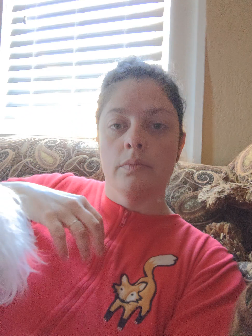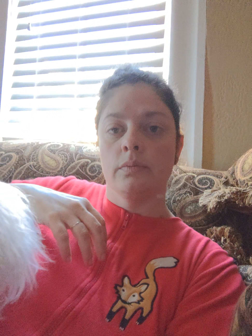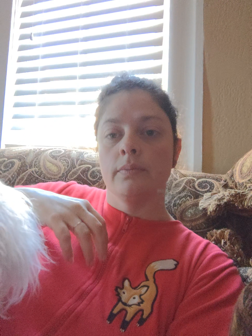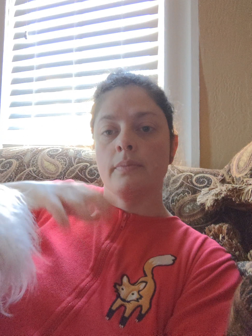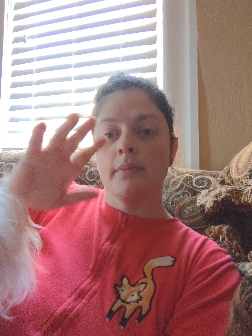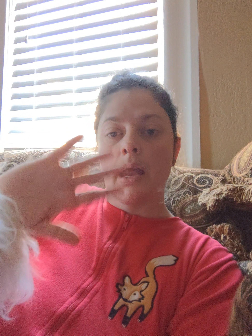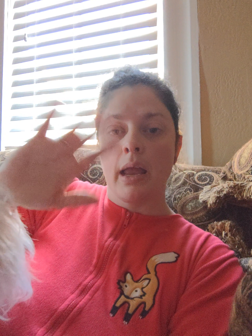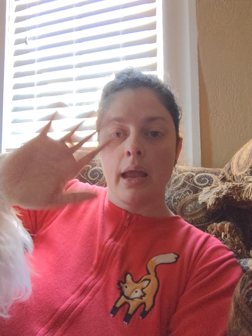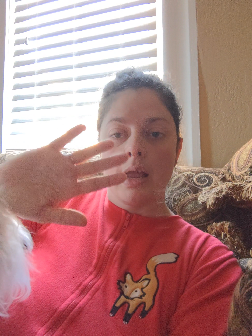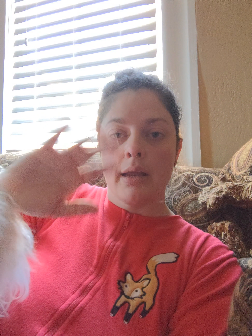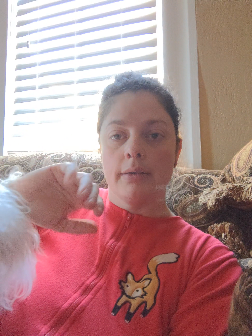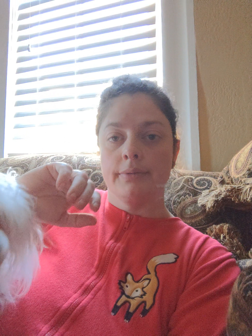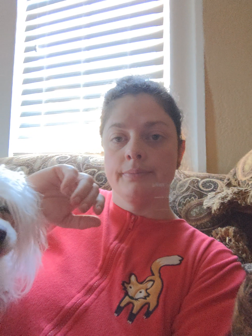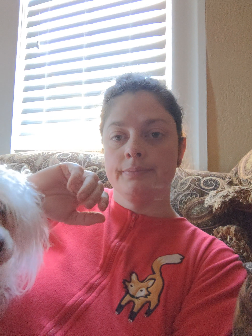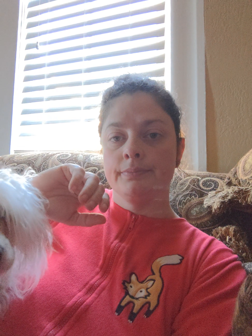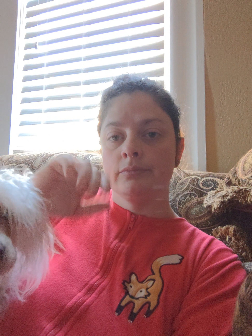bye